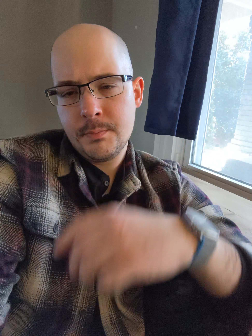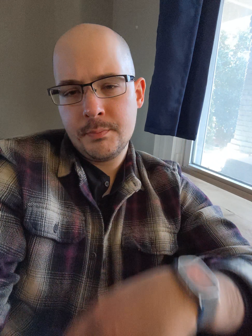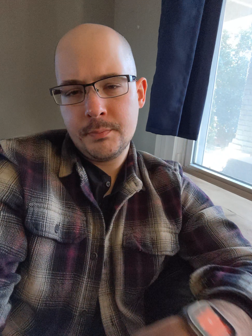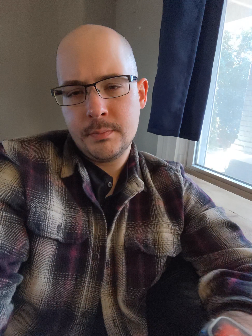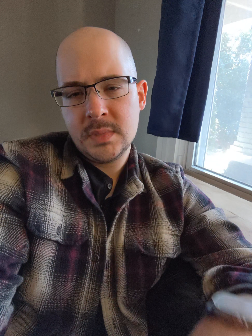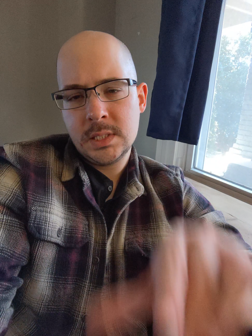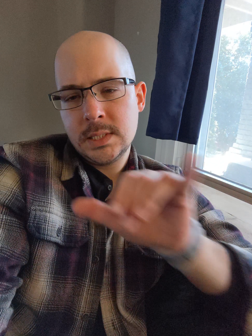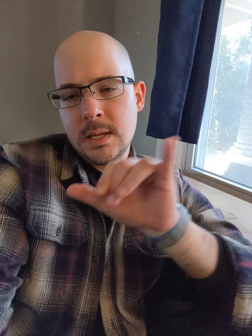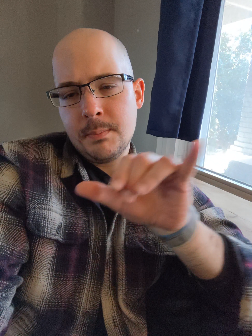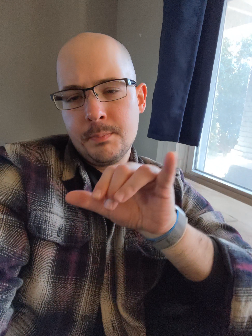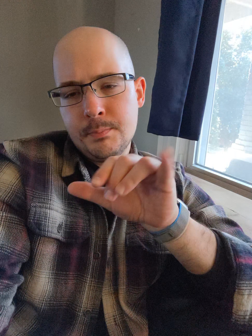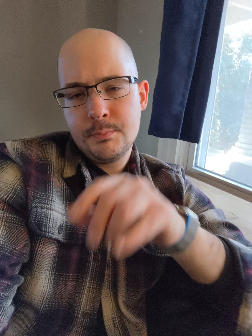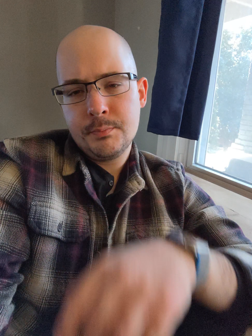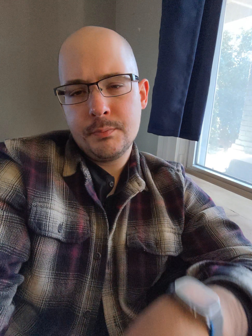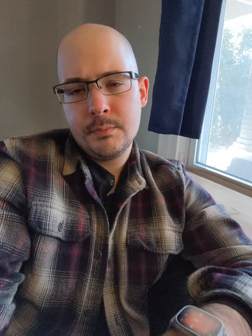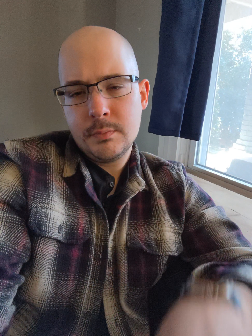same